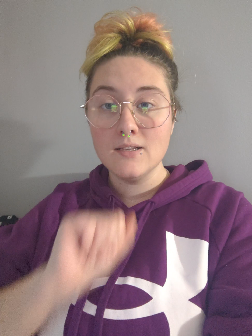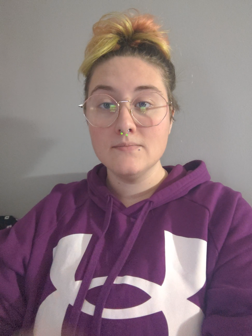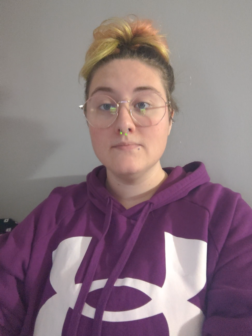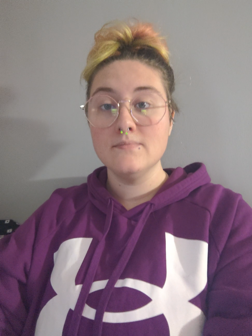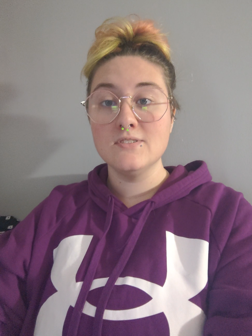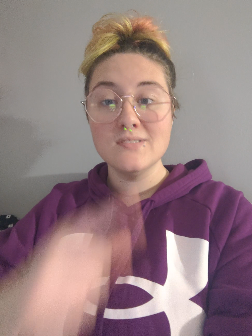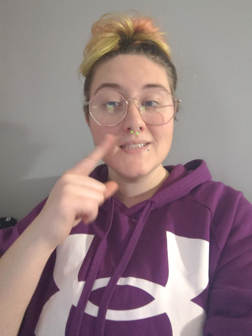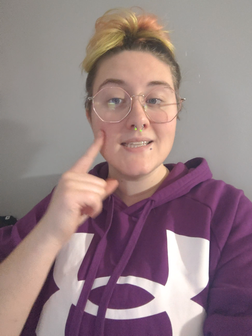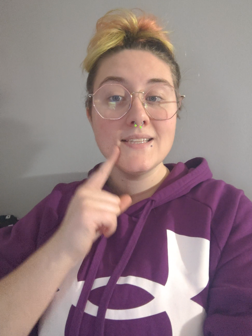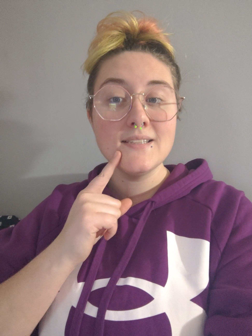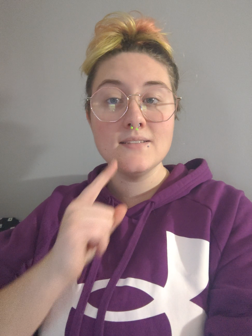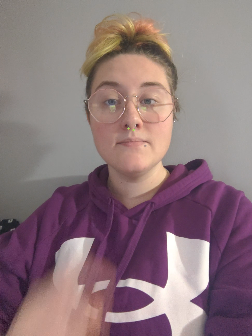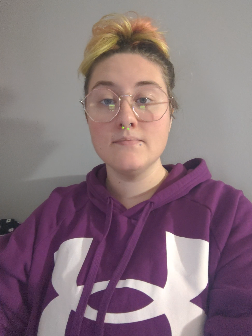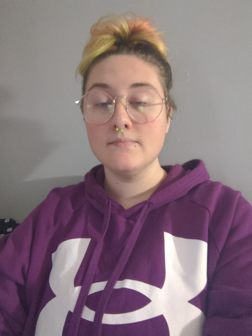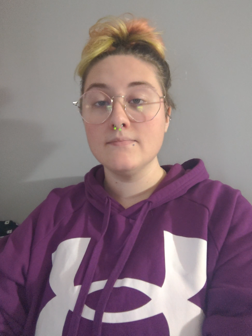cheek